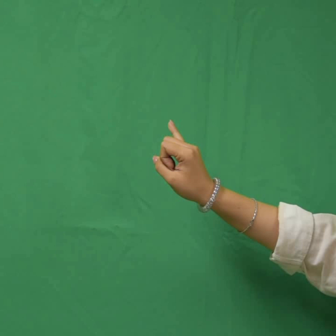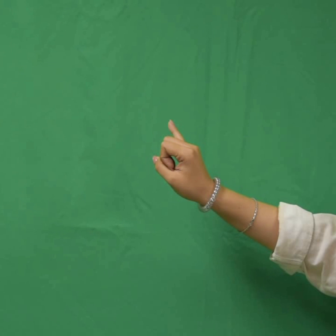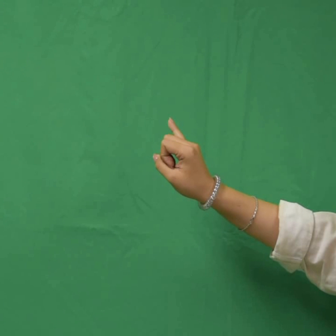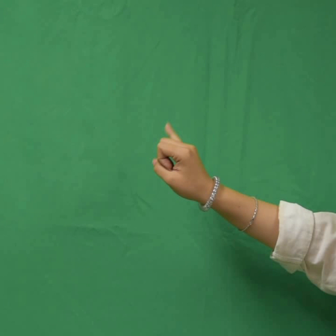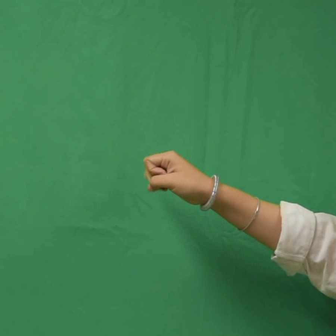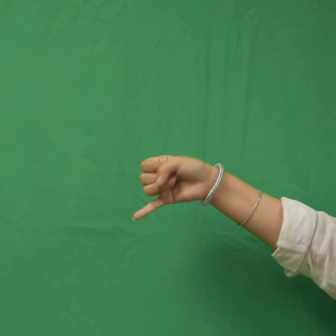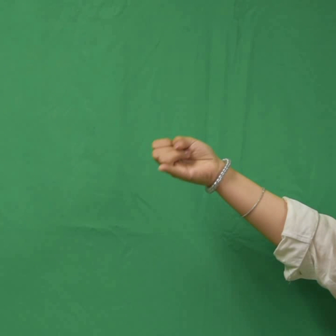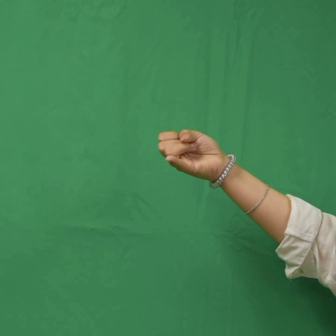J